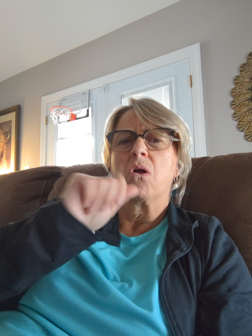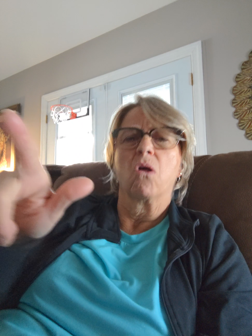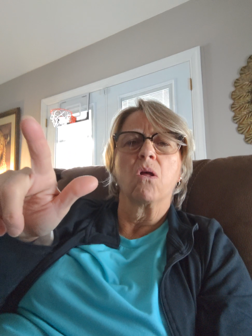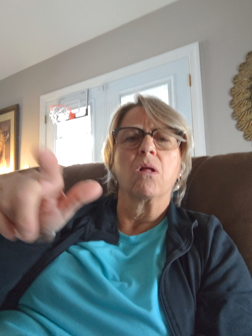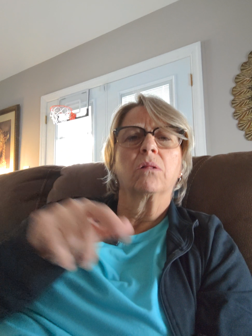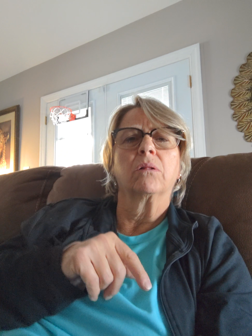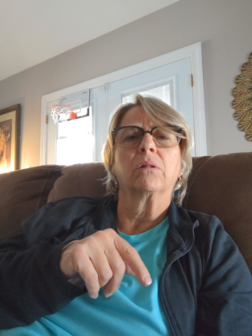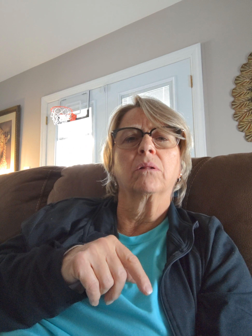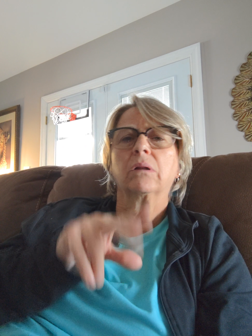all